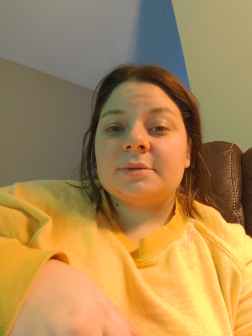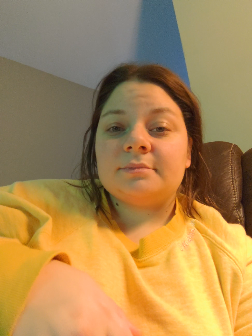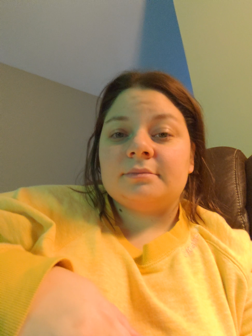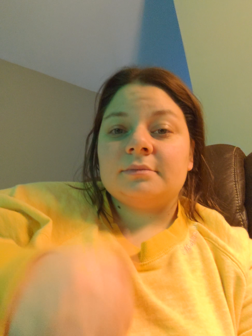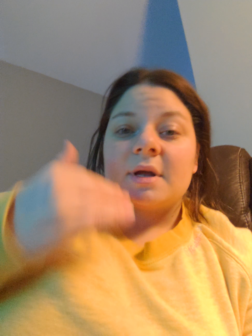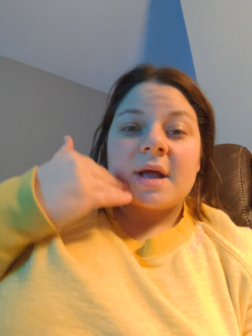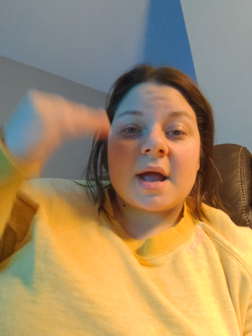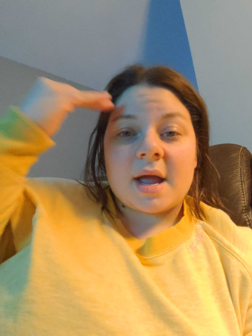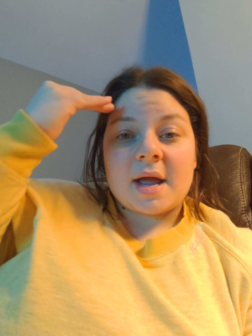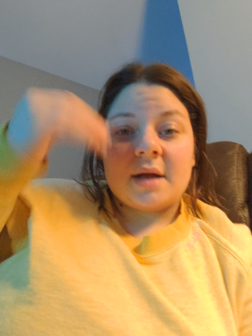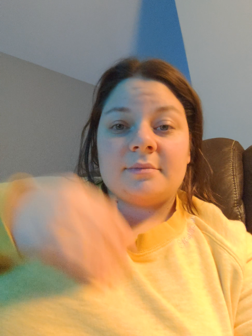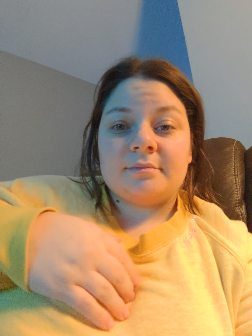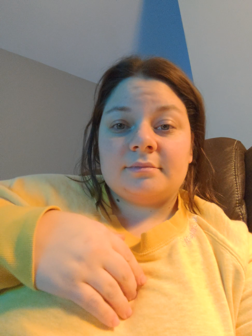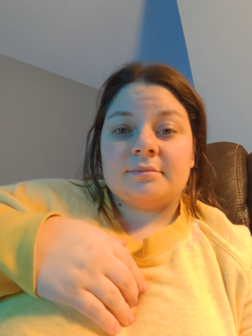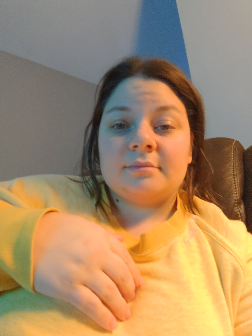head